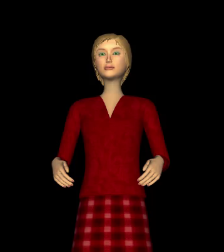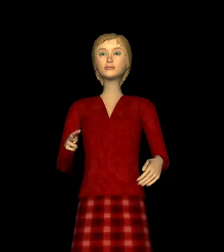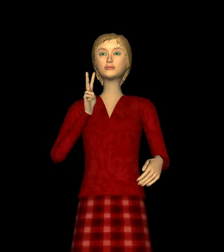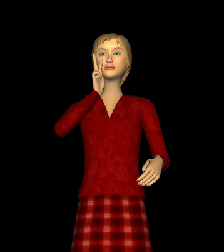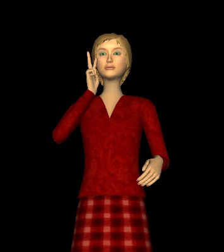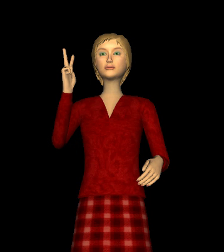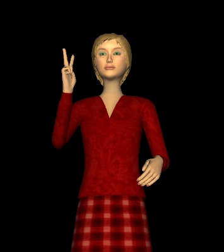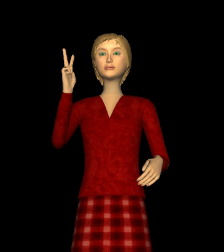يشاهد